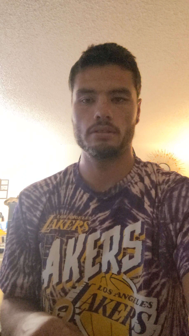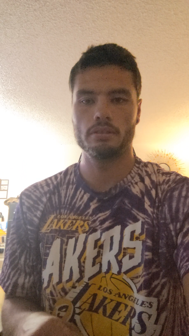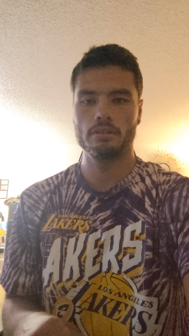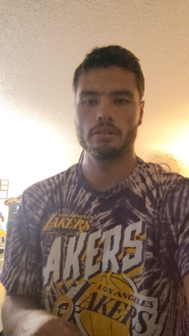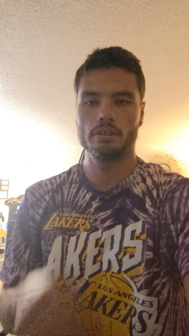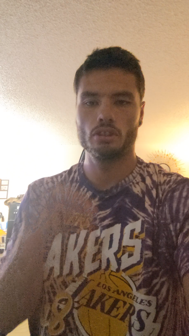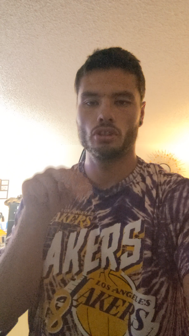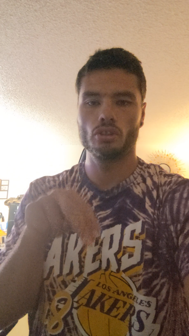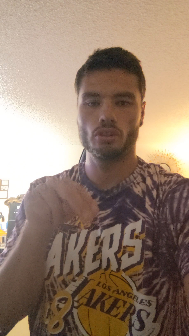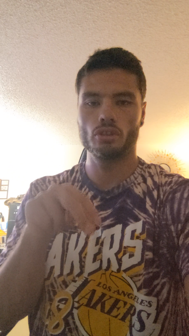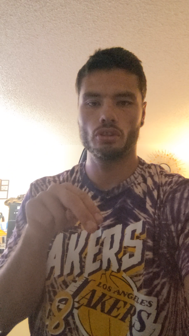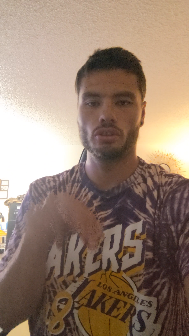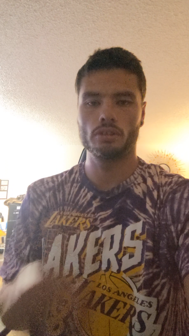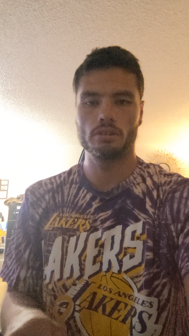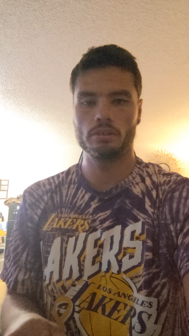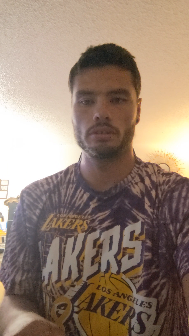nurse